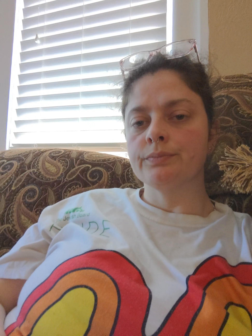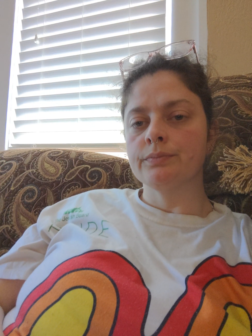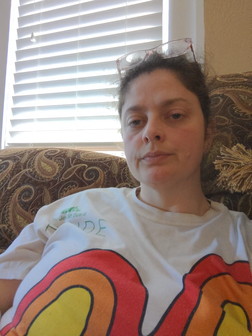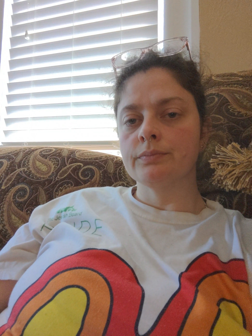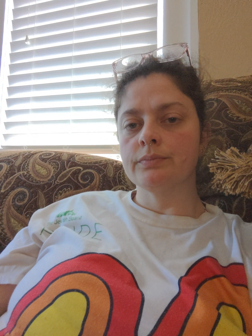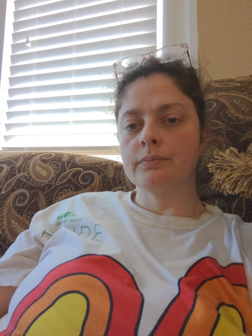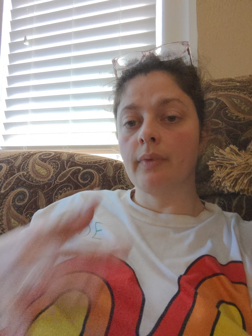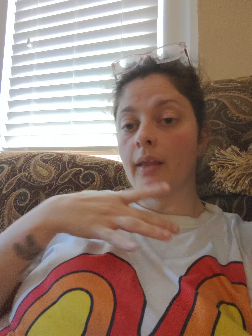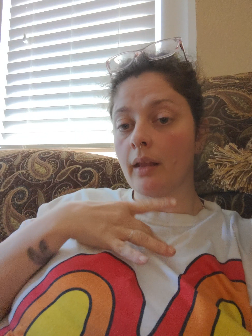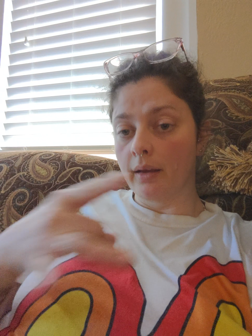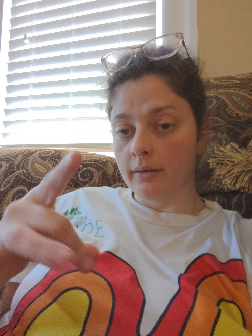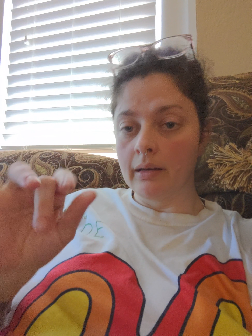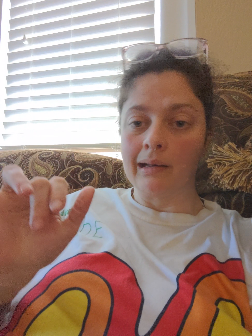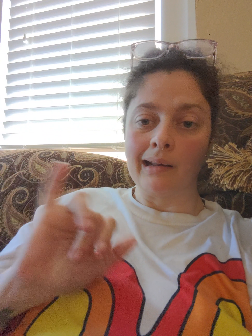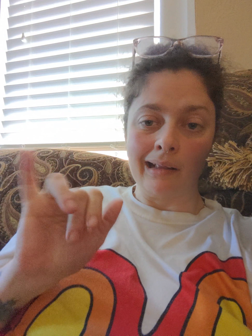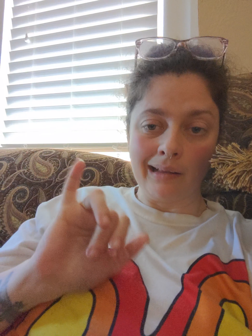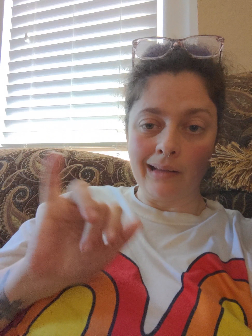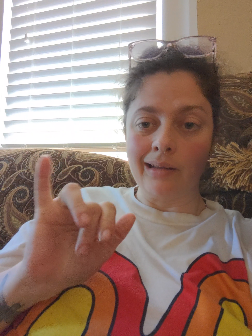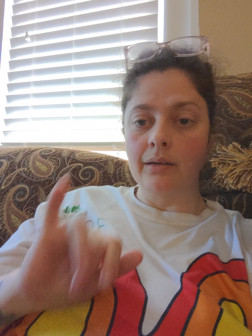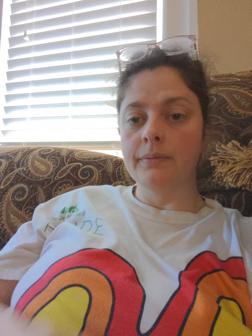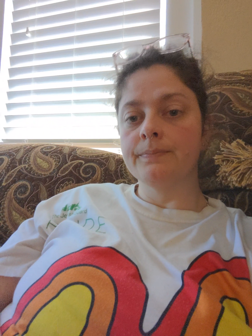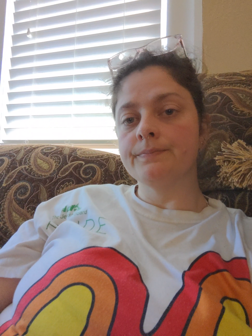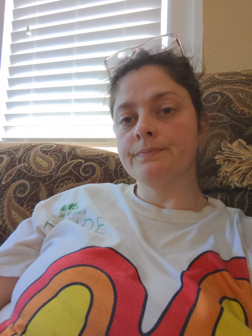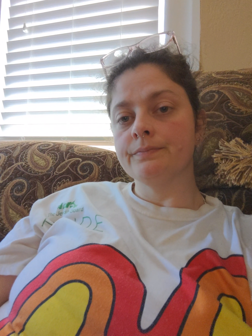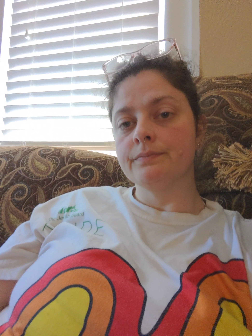like